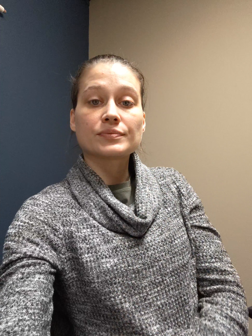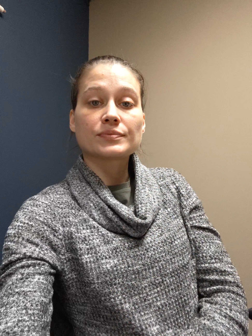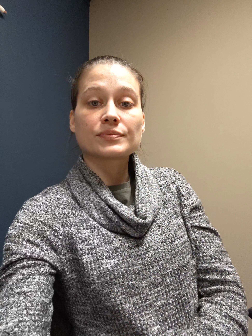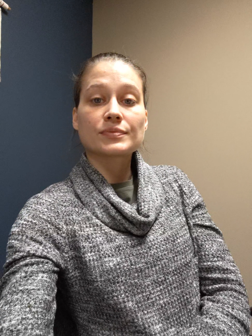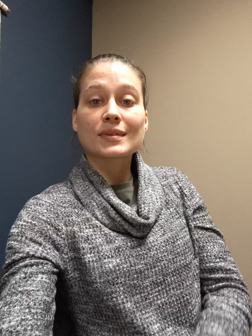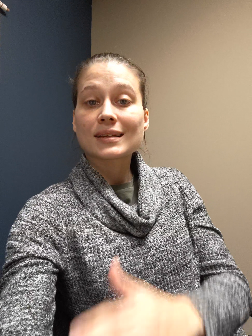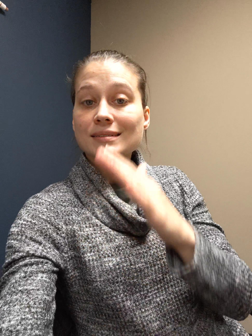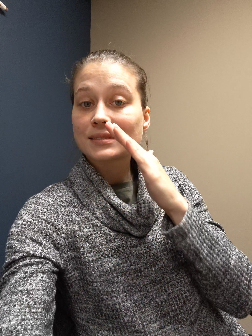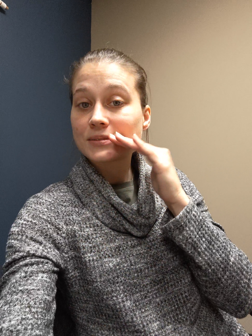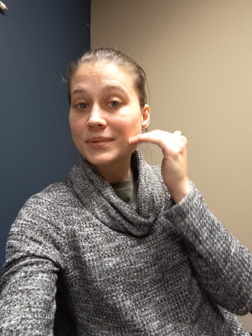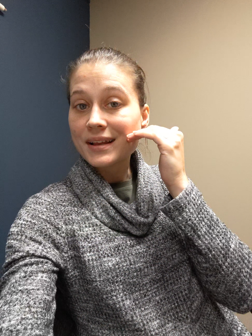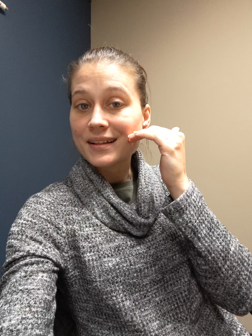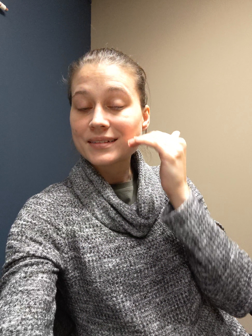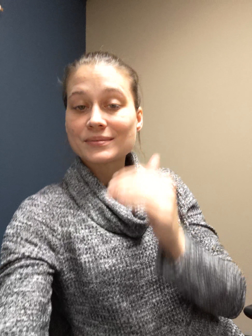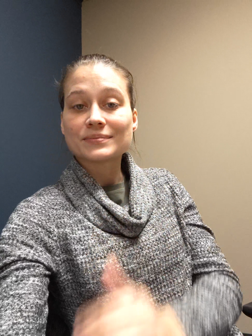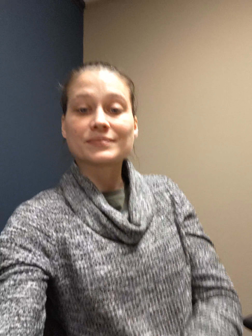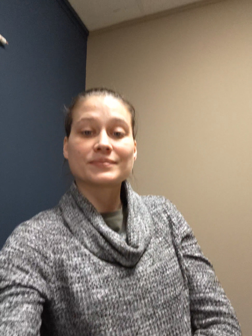smile